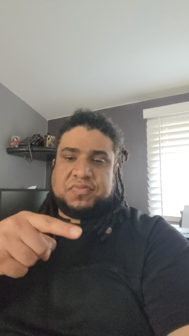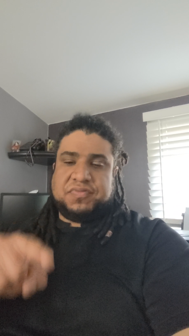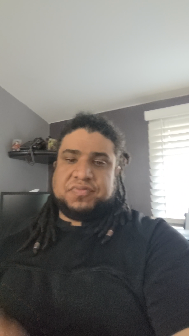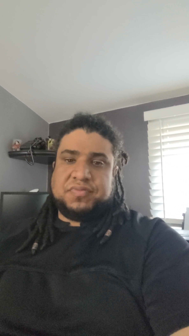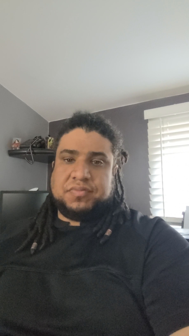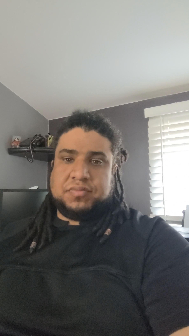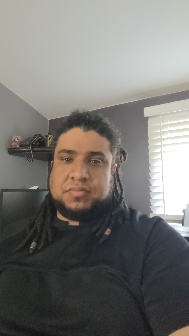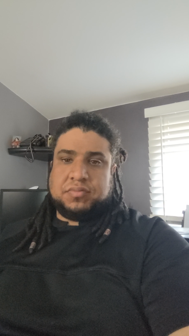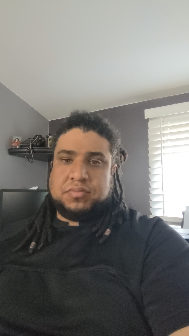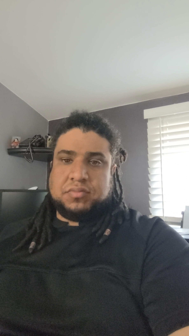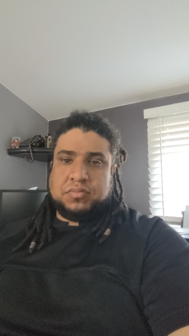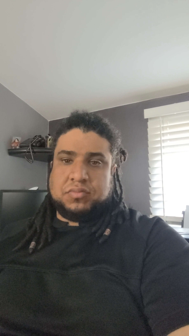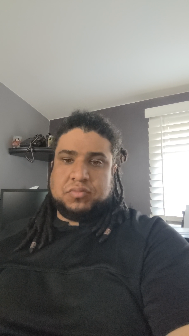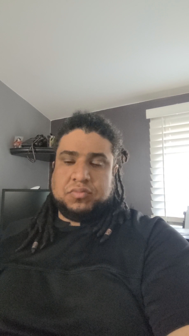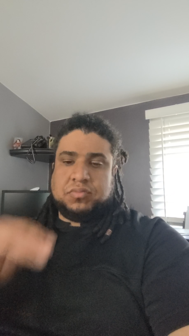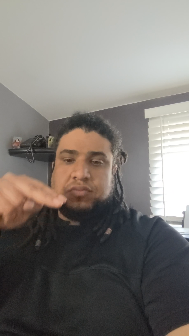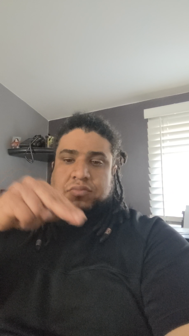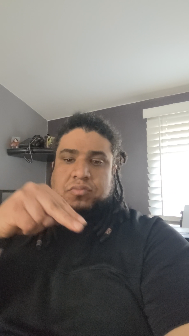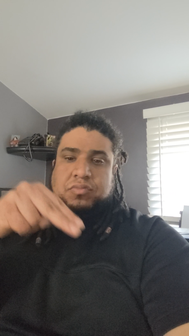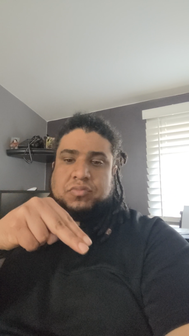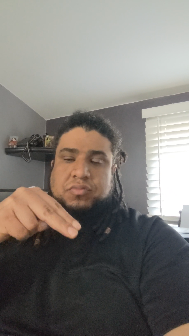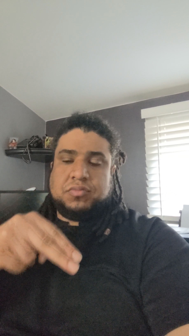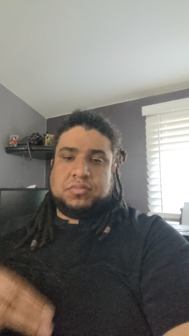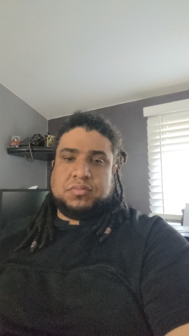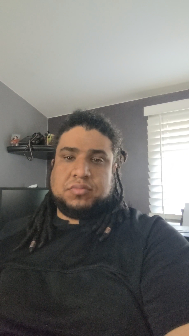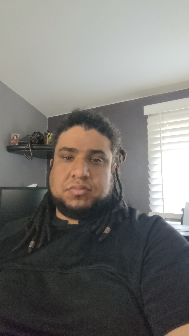nurse